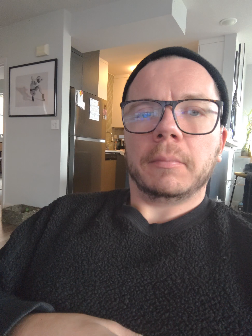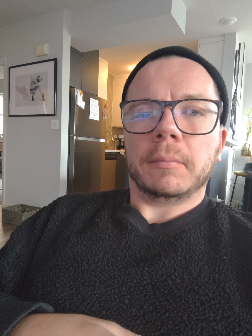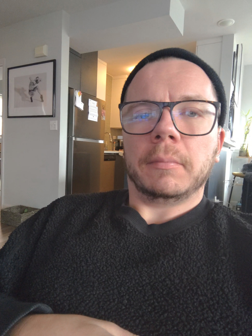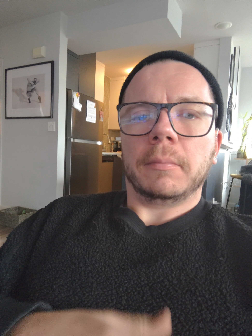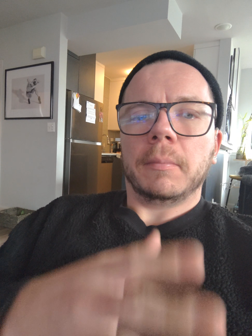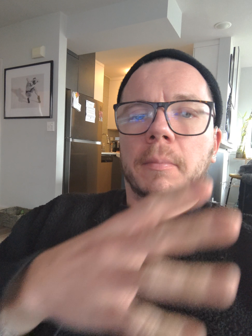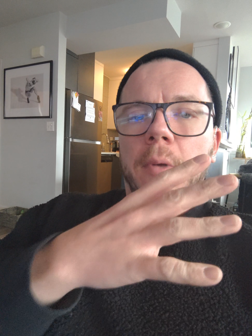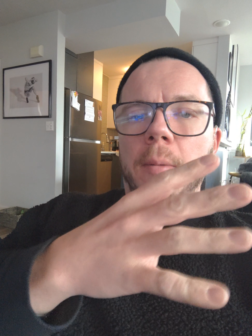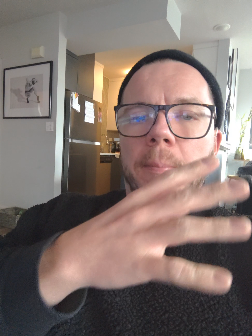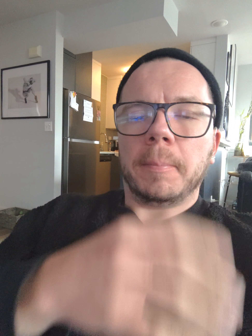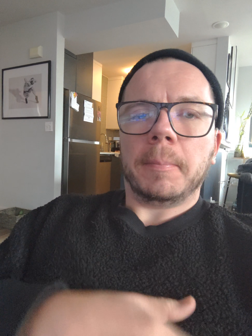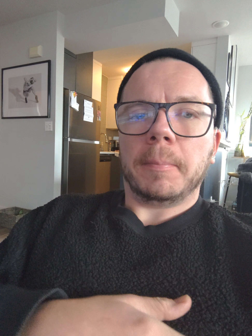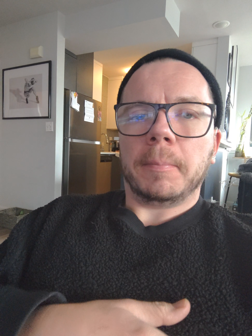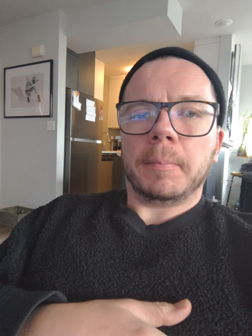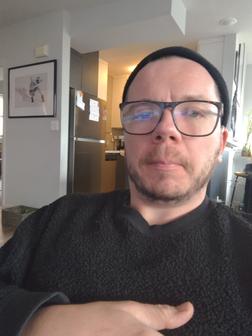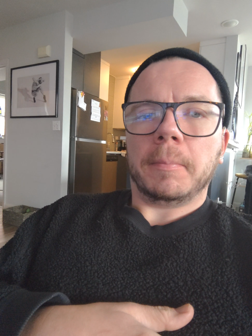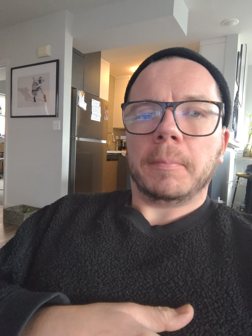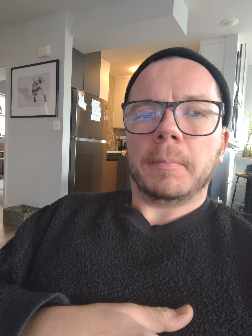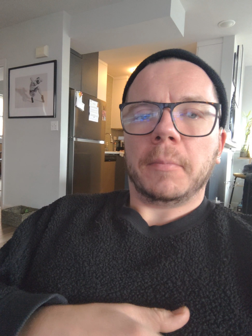mom